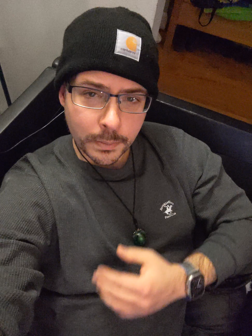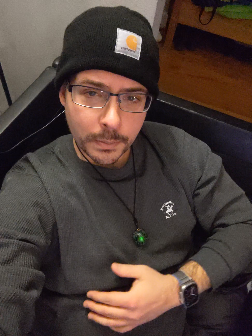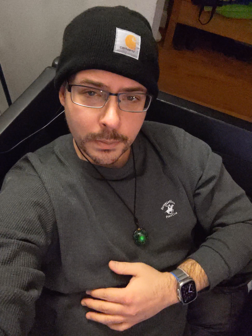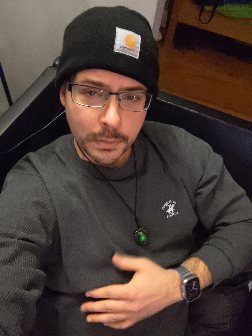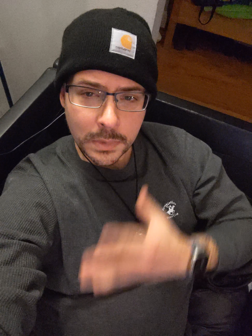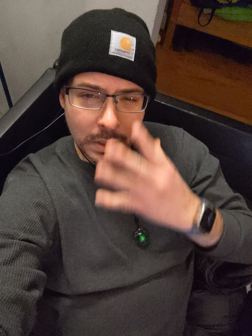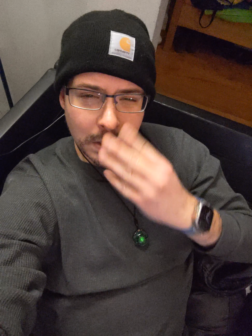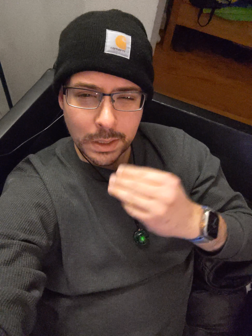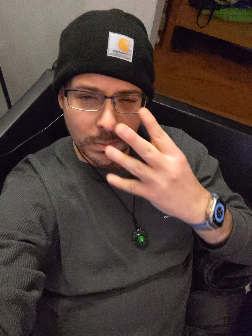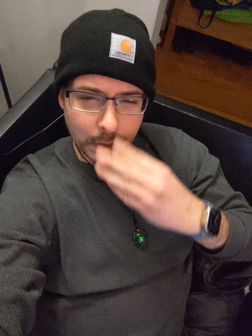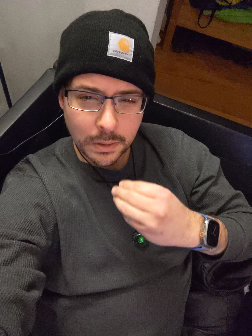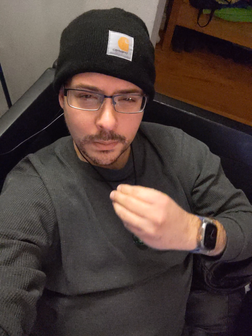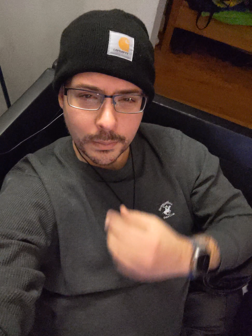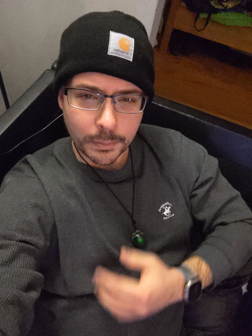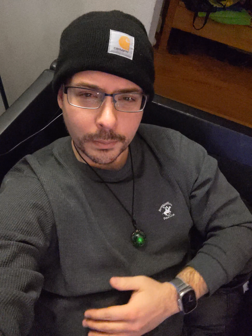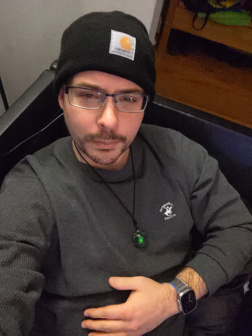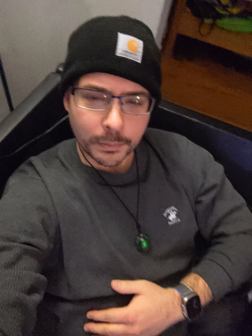sleepy